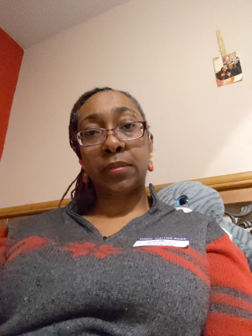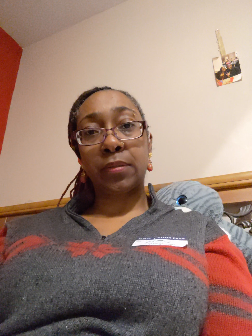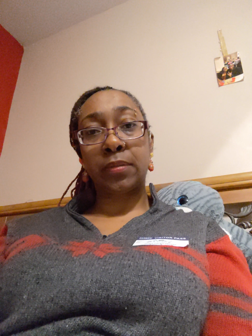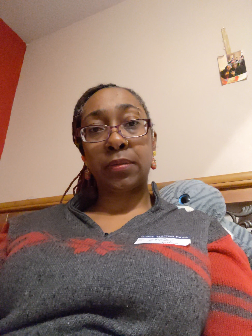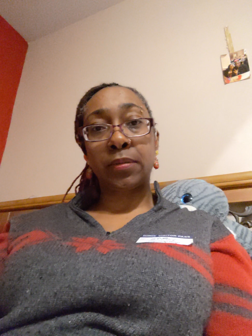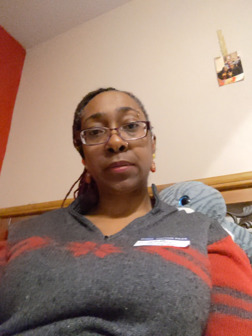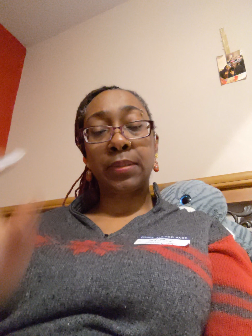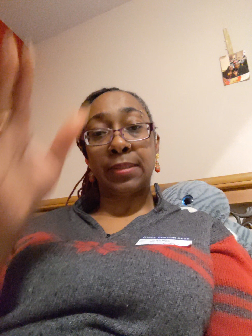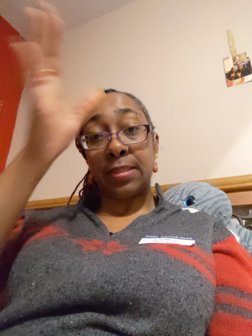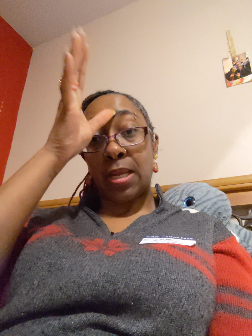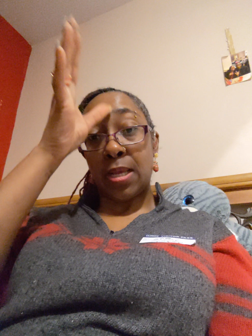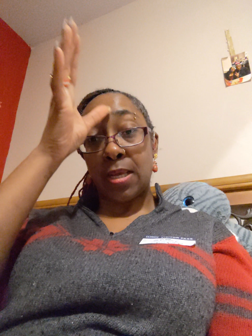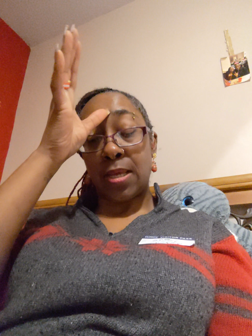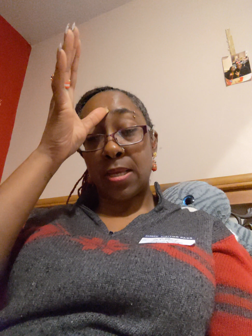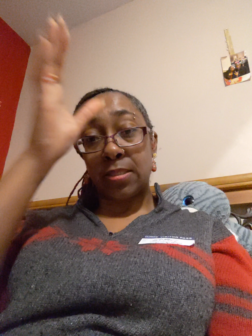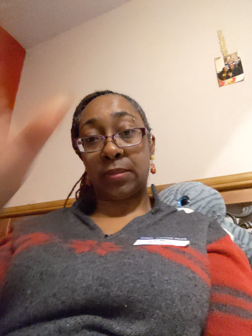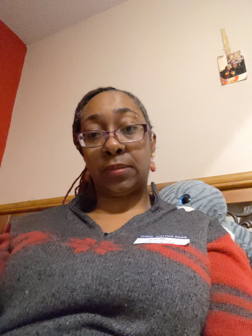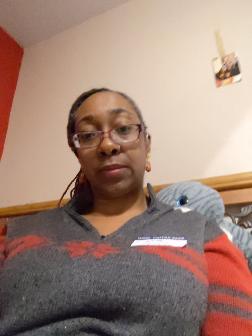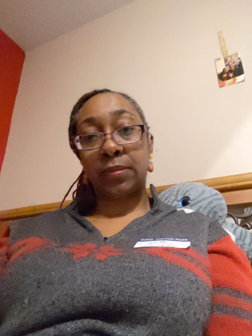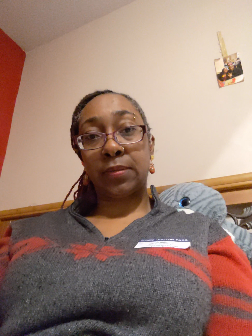dad